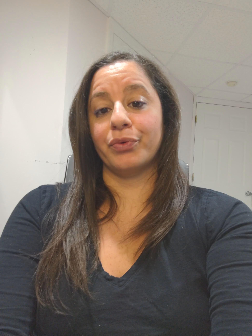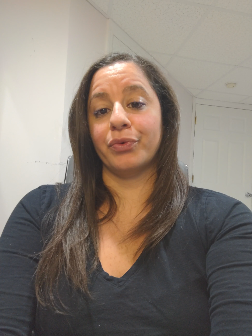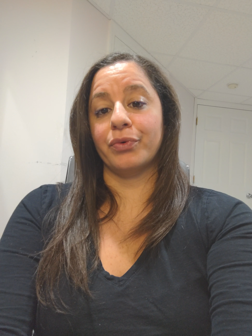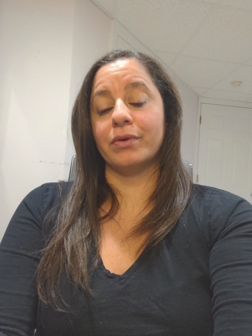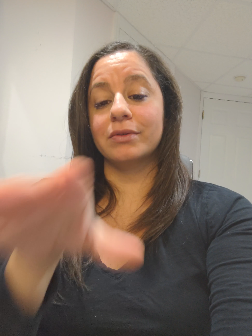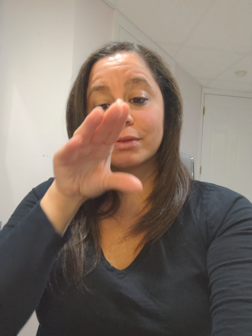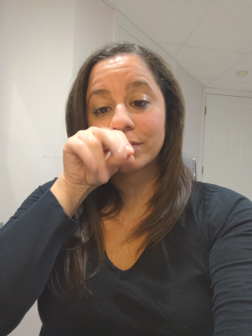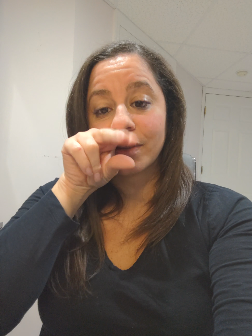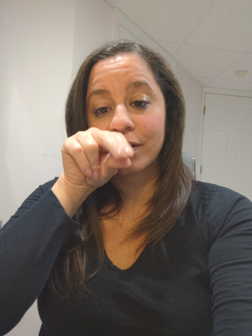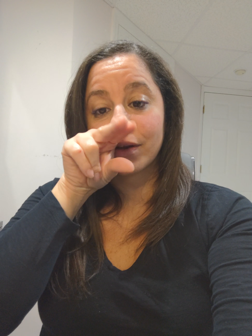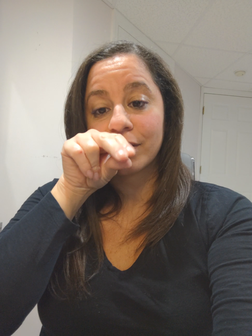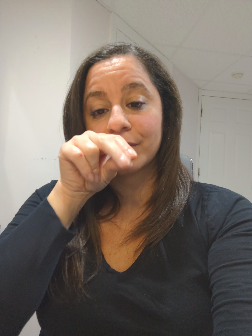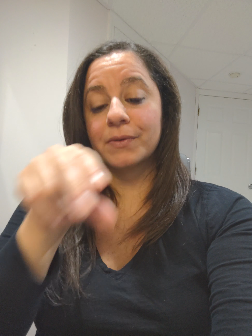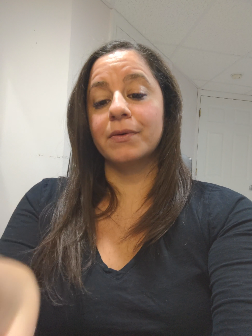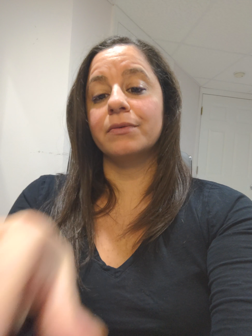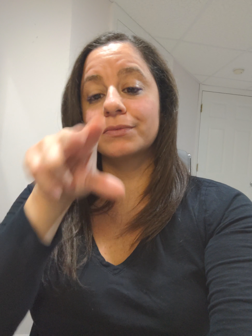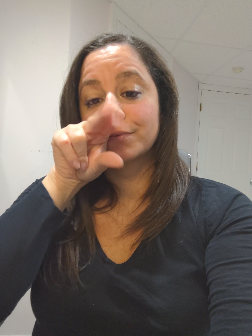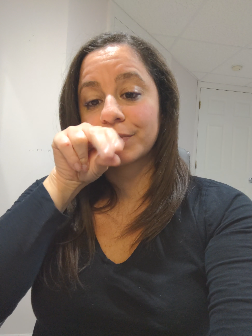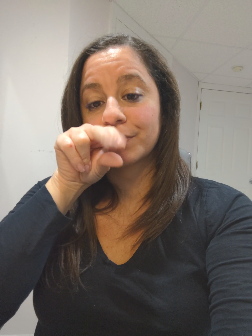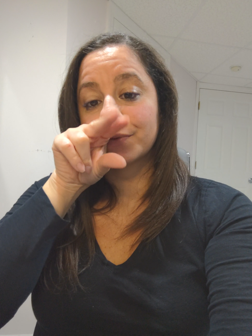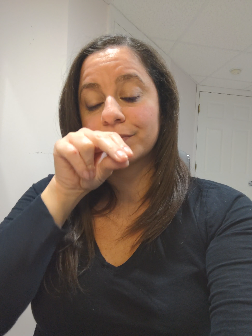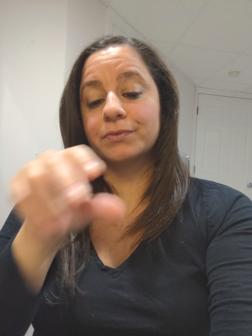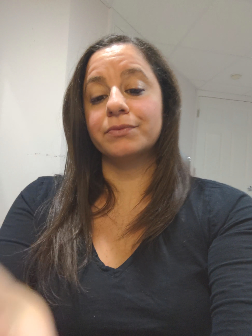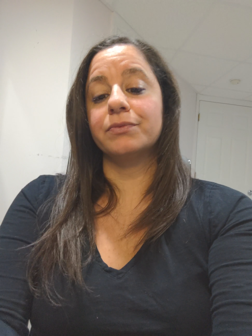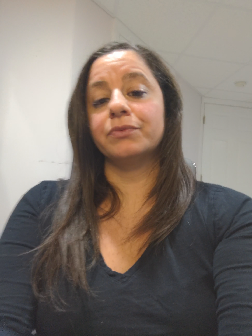duck